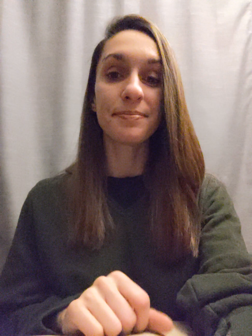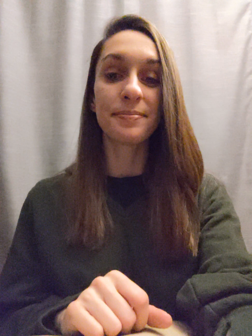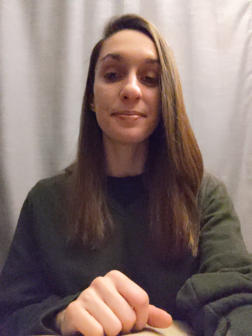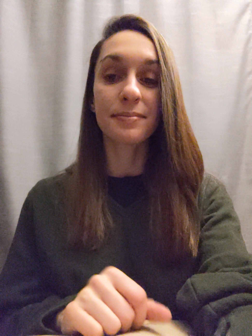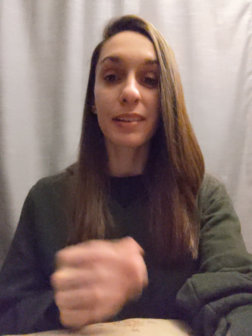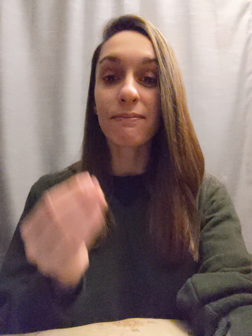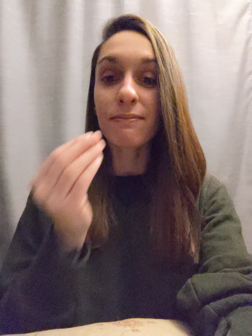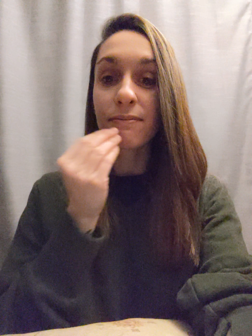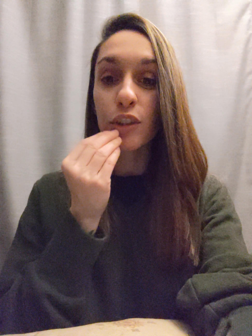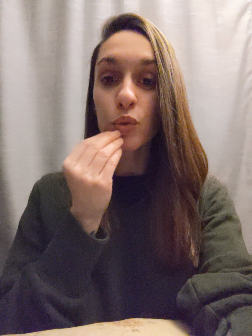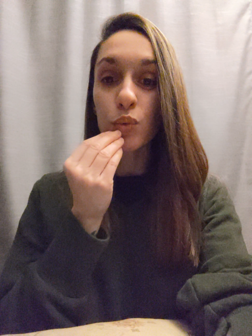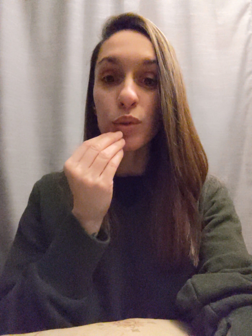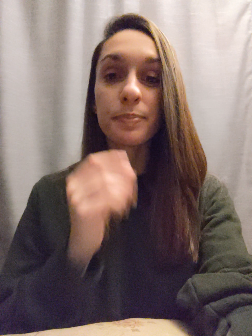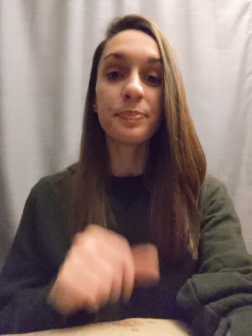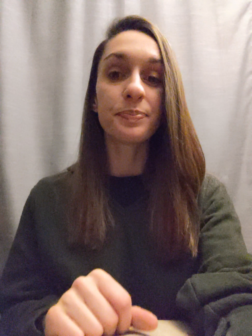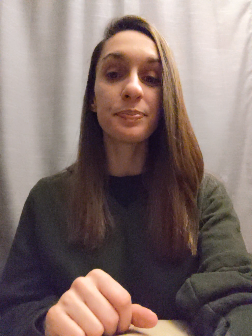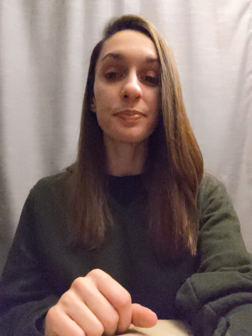food